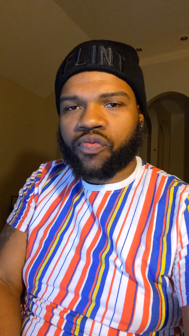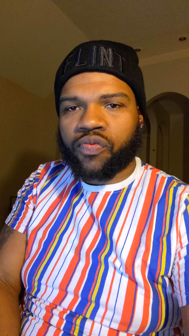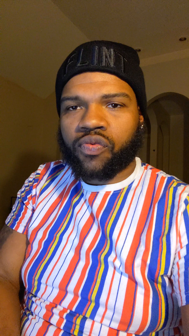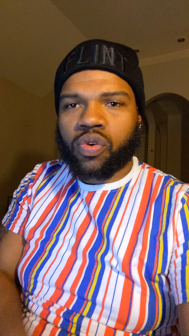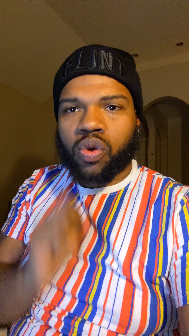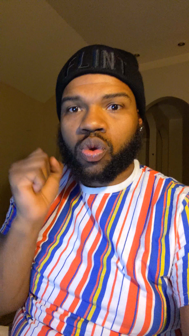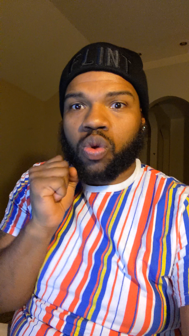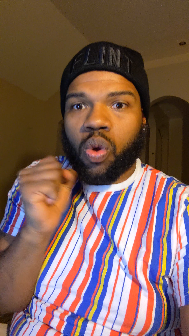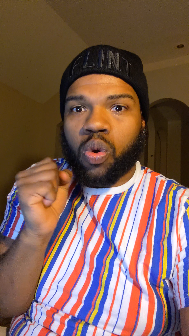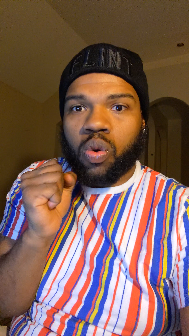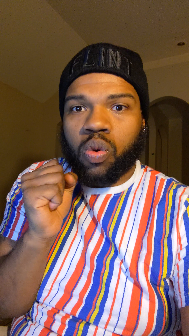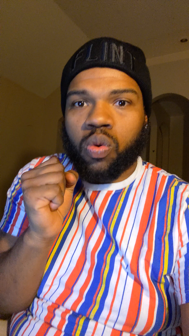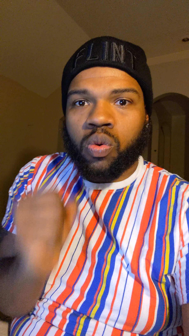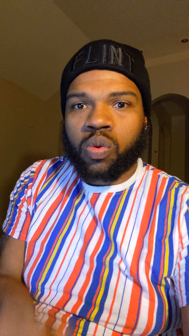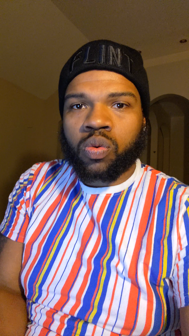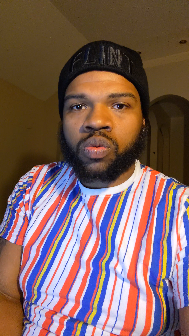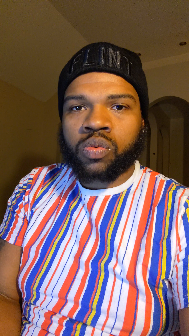cold